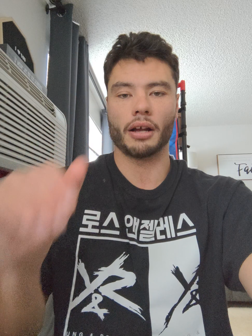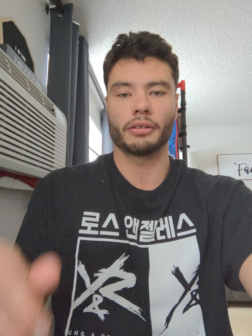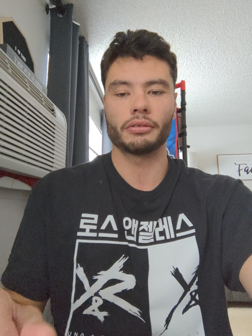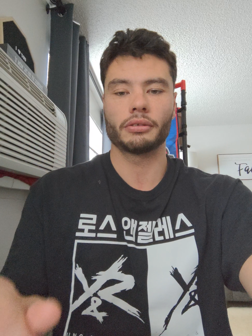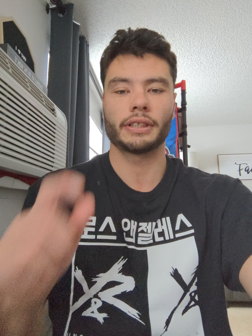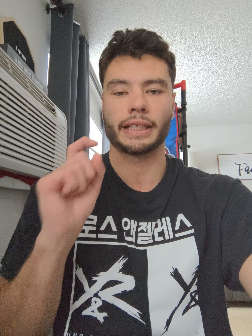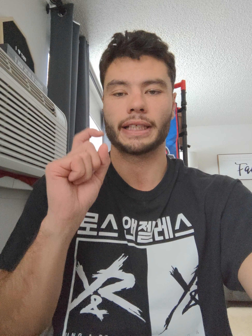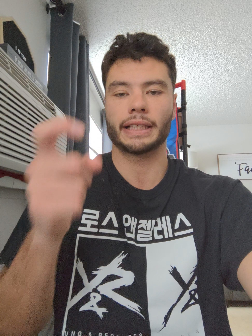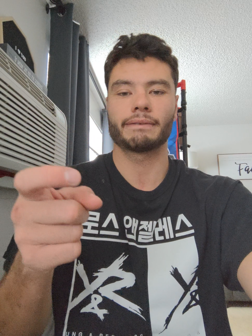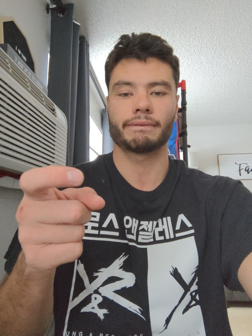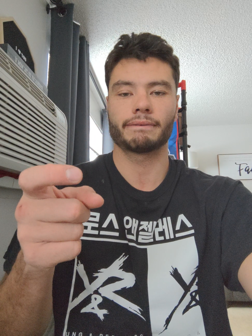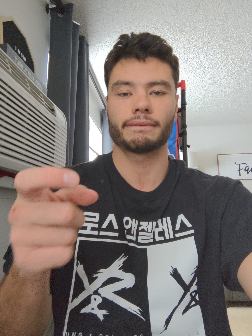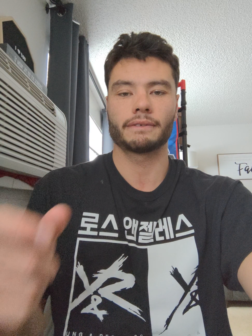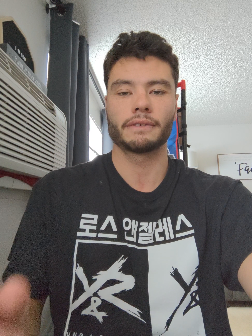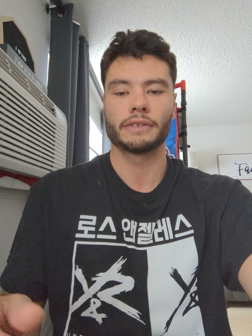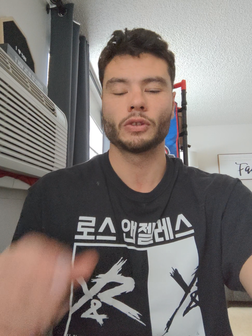gift